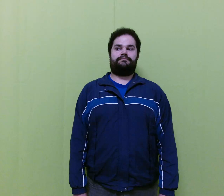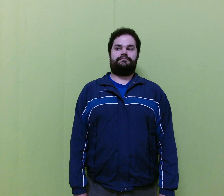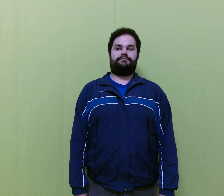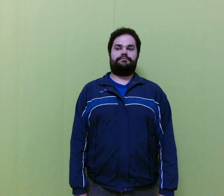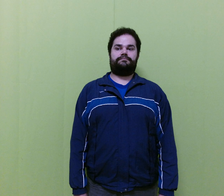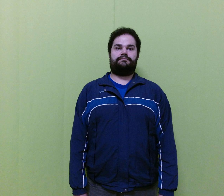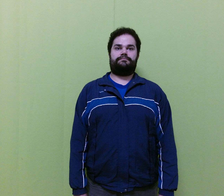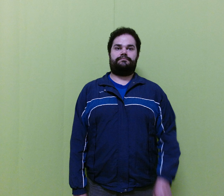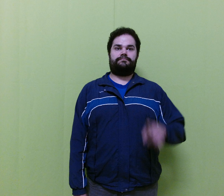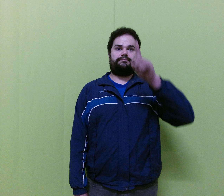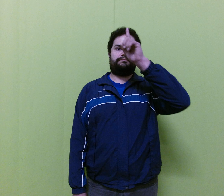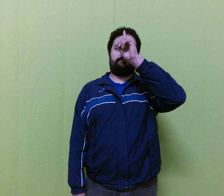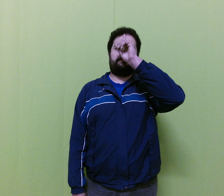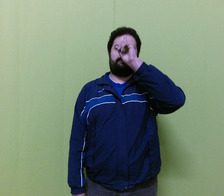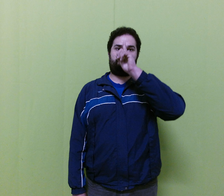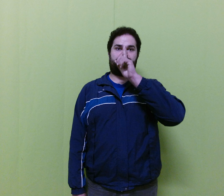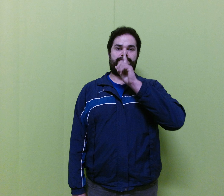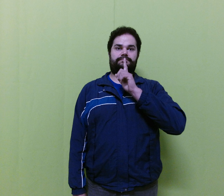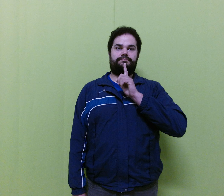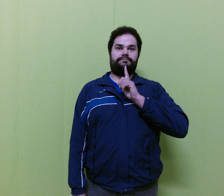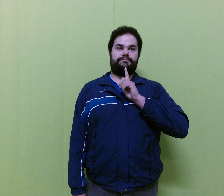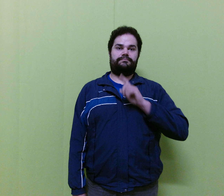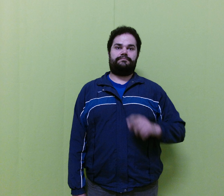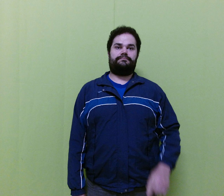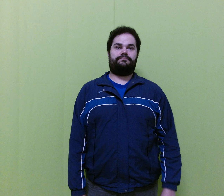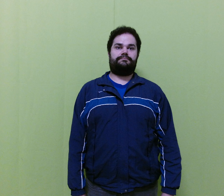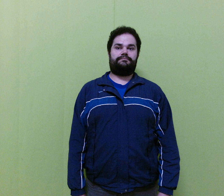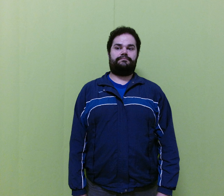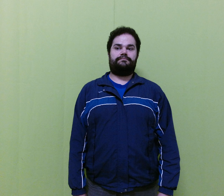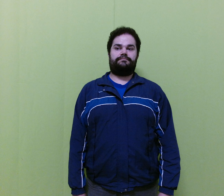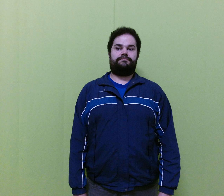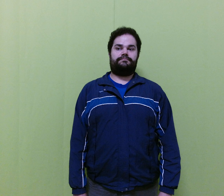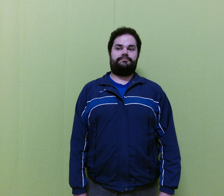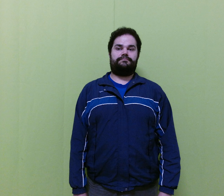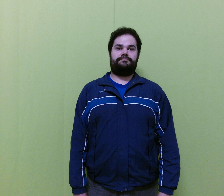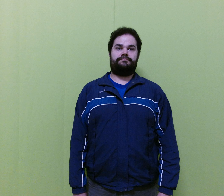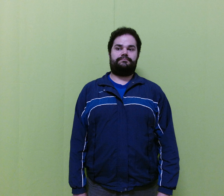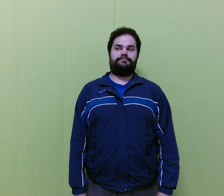amarelo